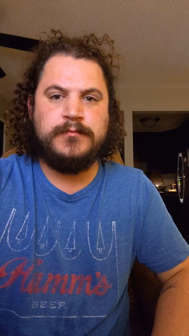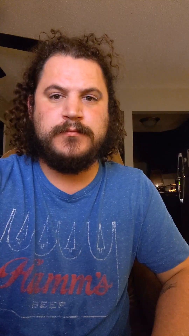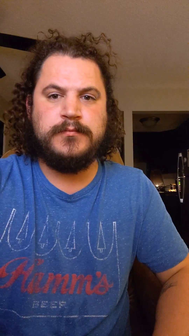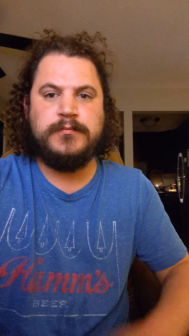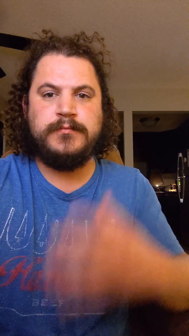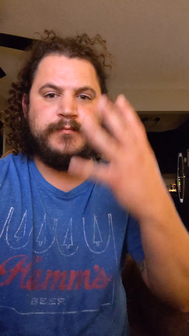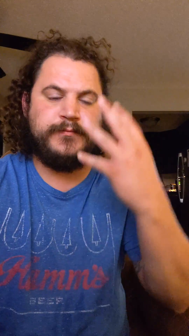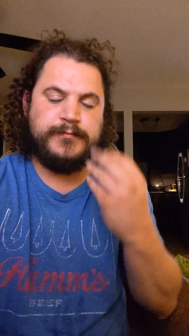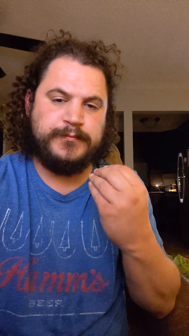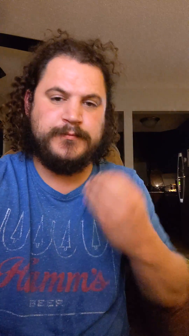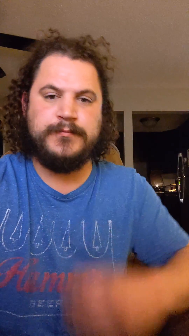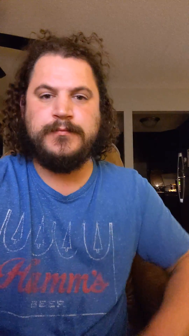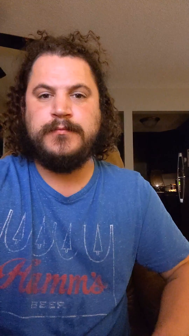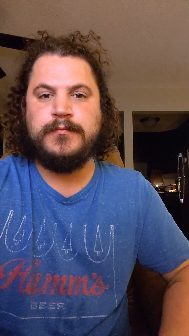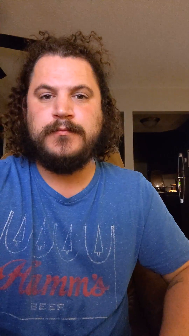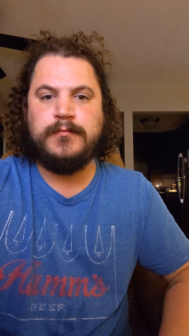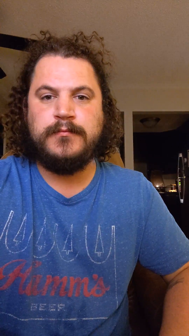asleep